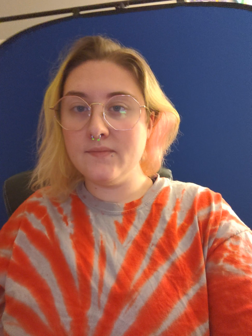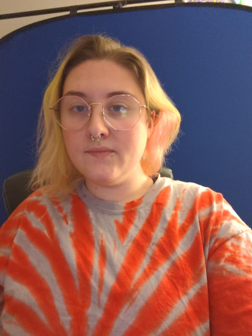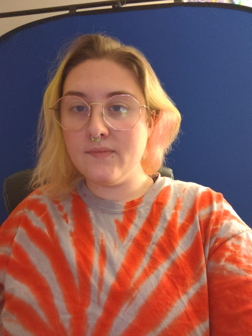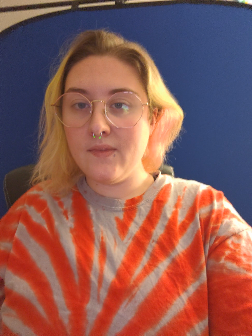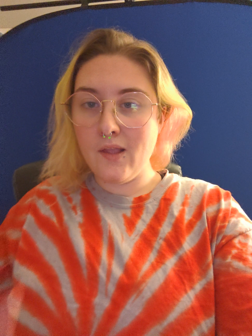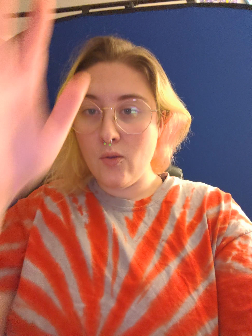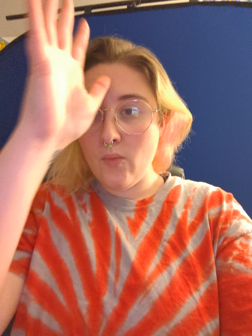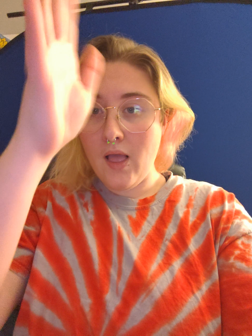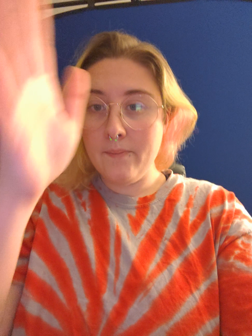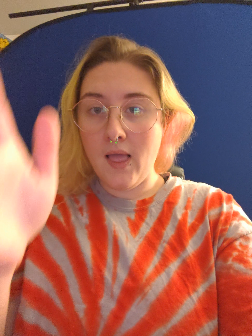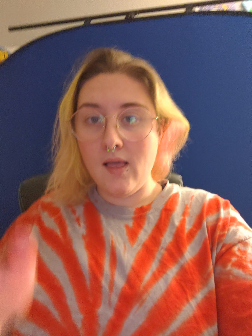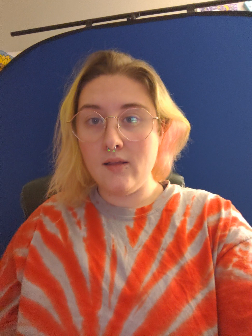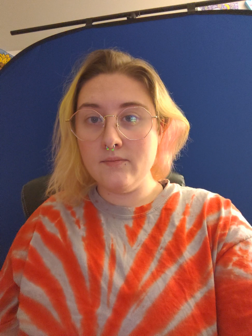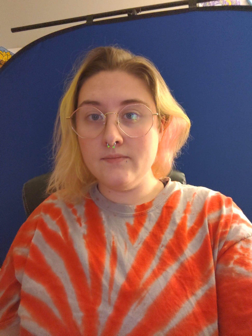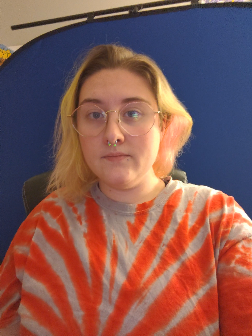grandpa